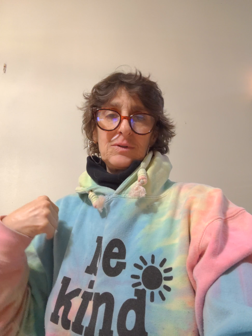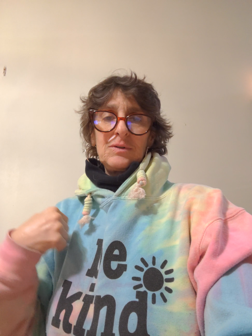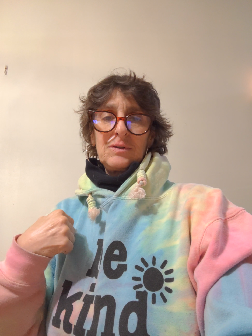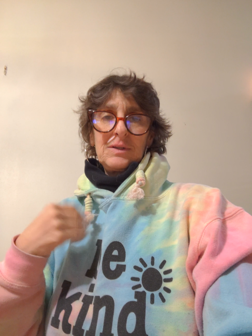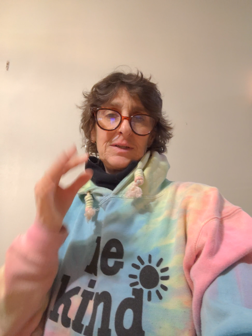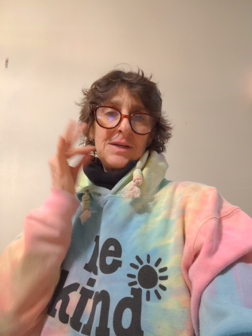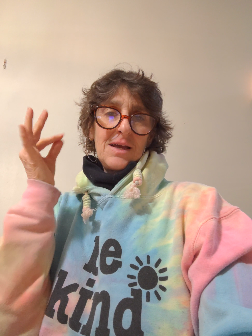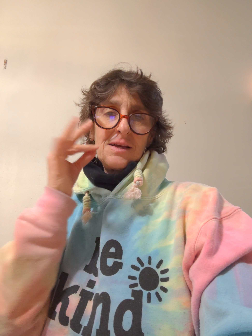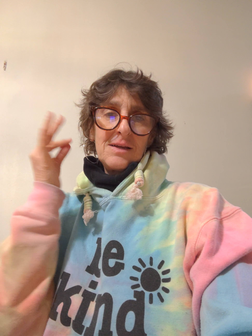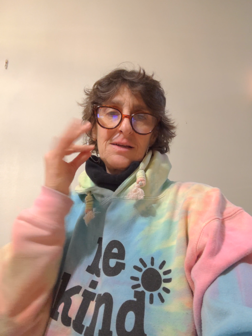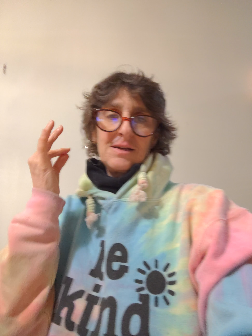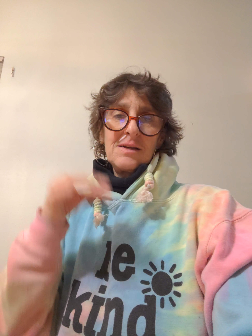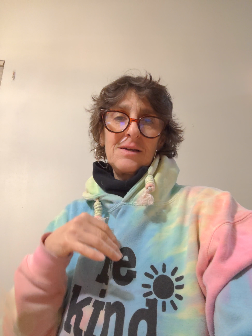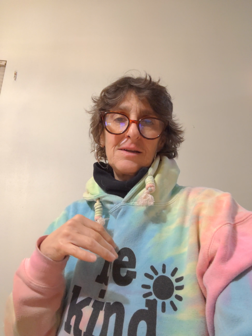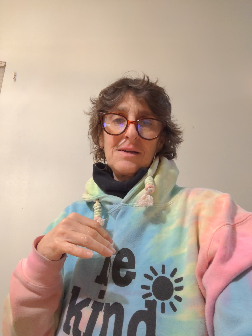cat